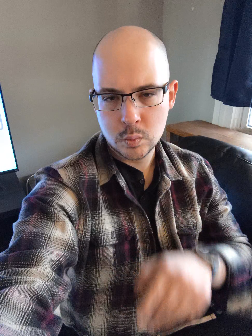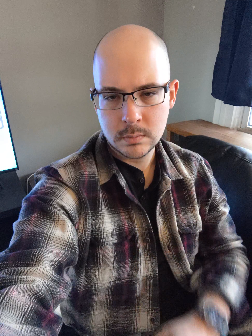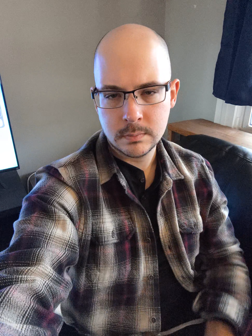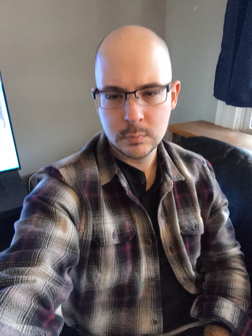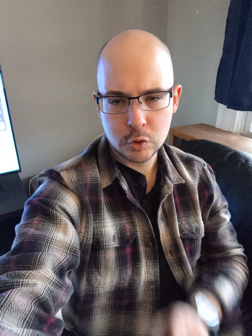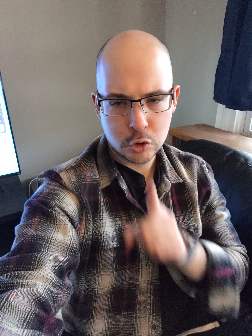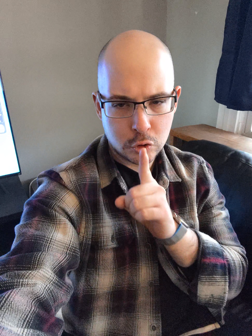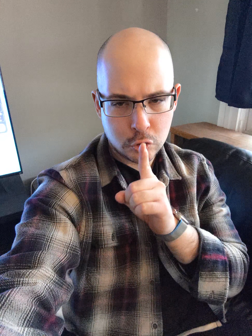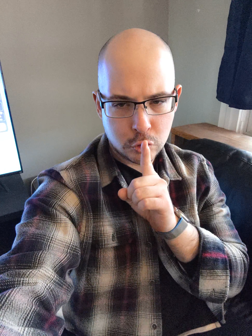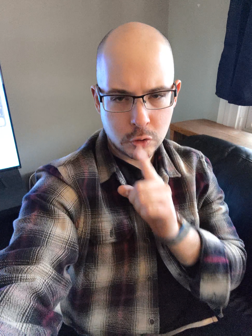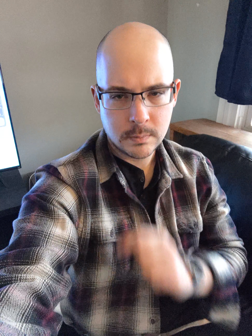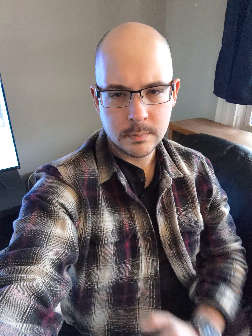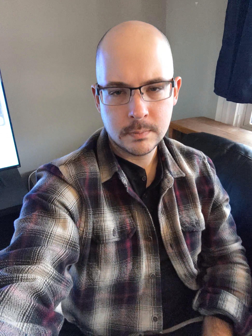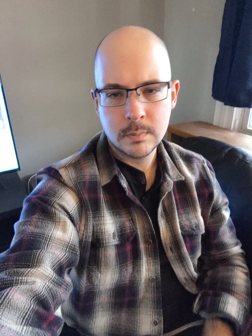shhh